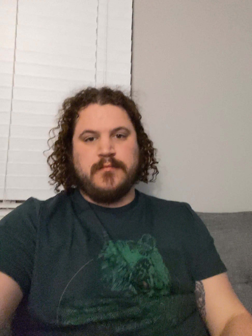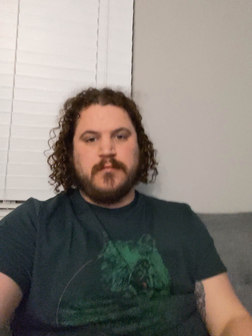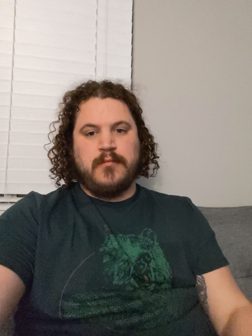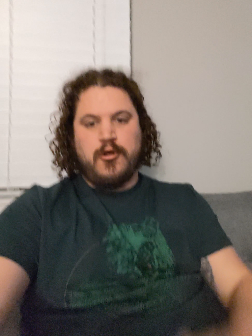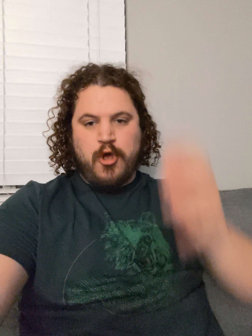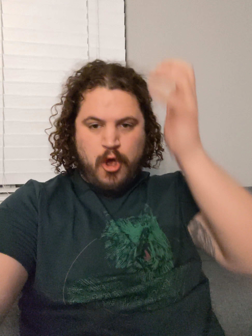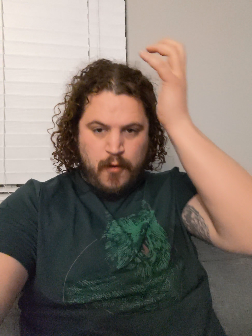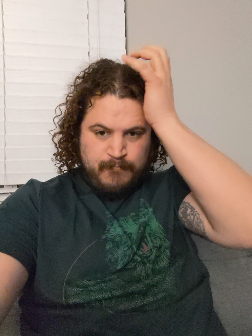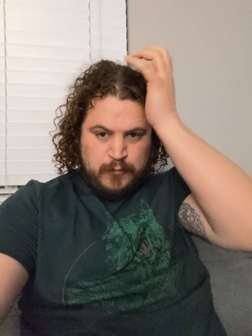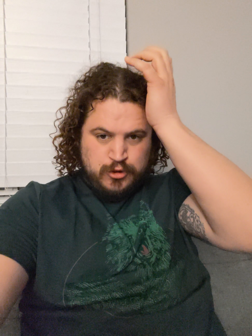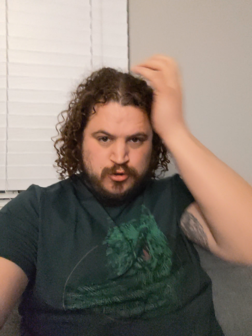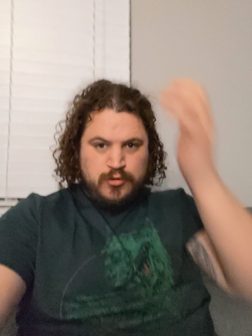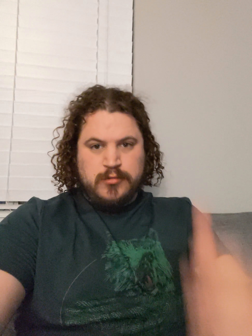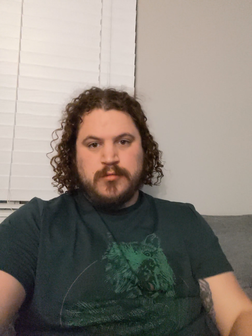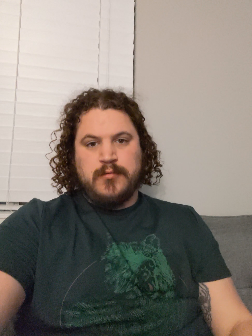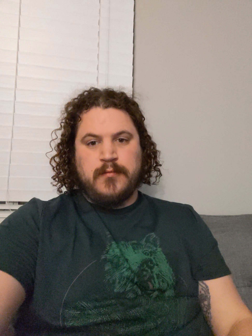garbage